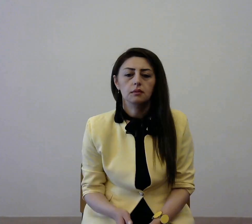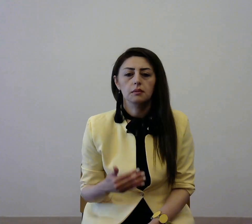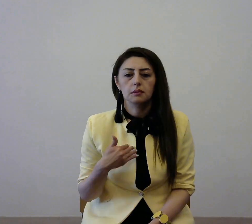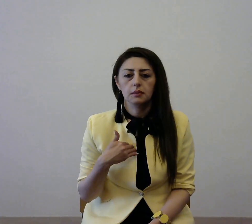mən